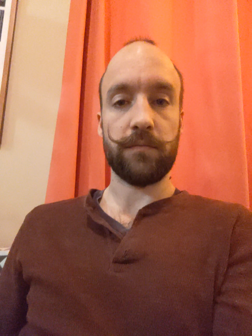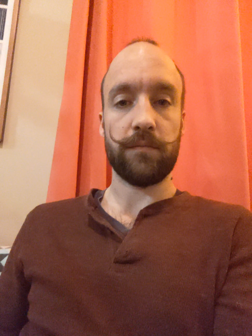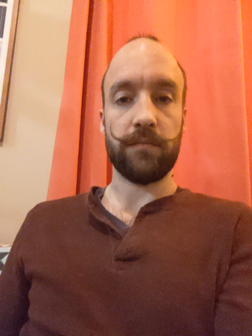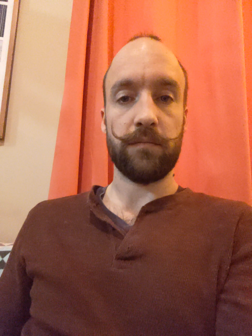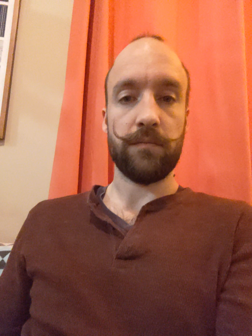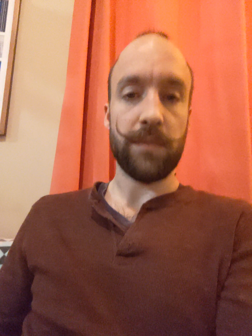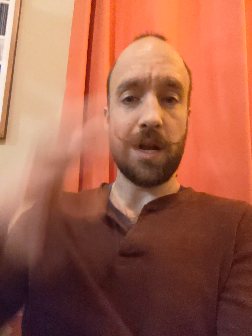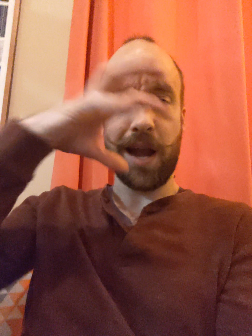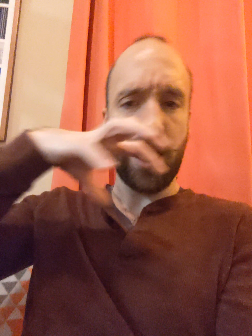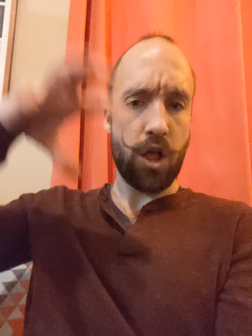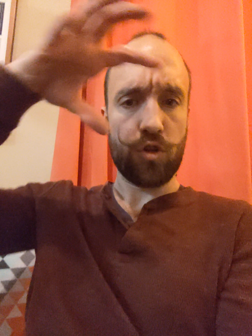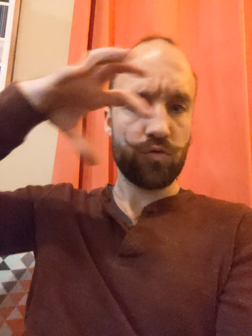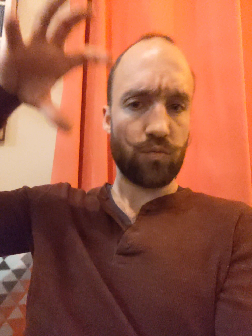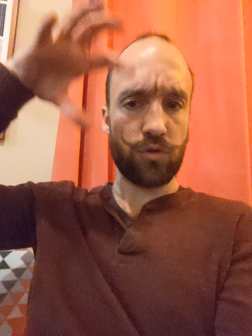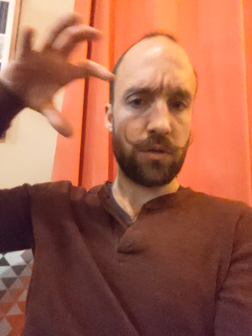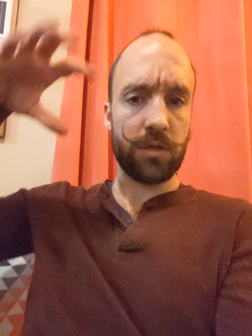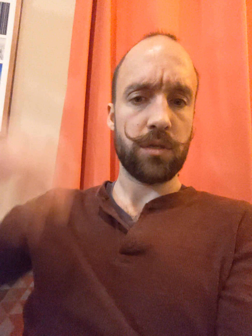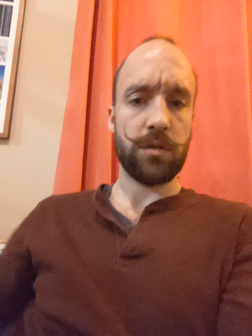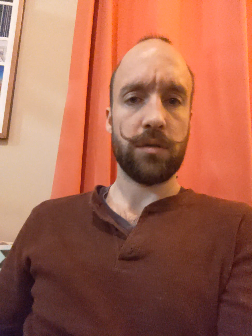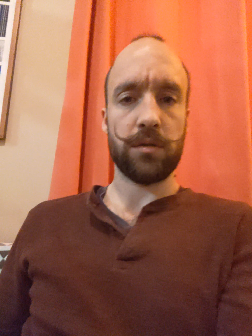cloud